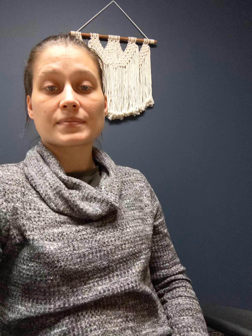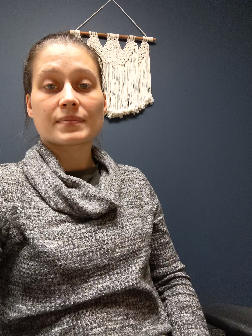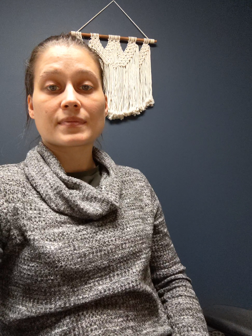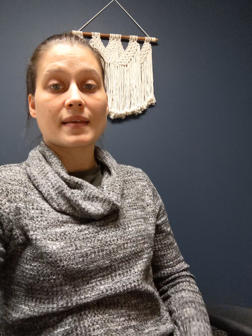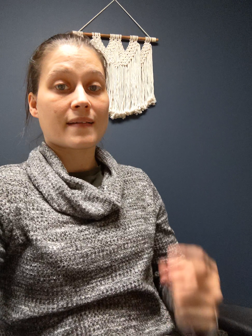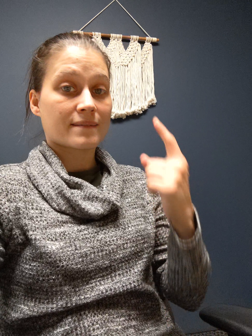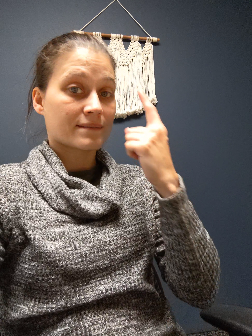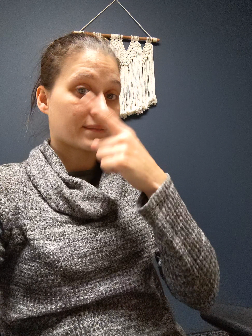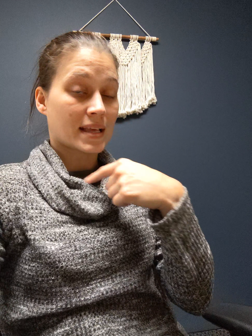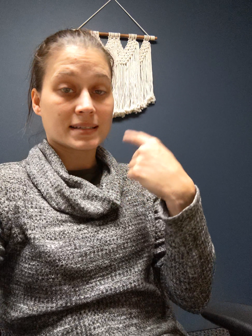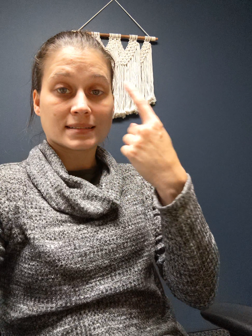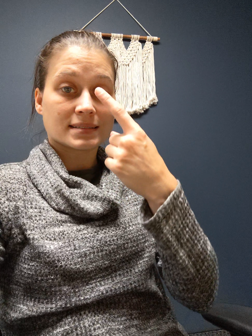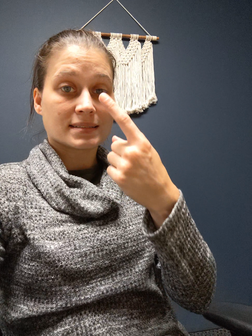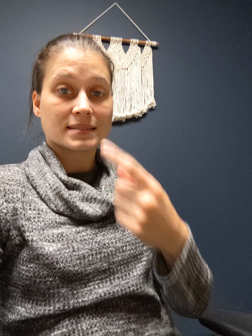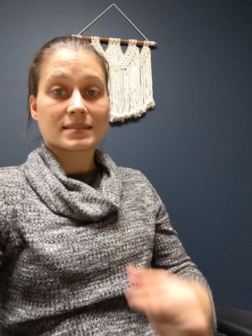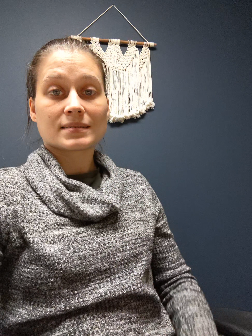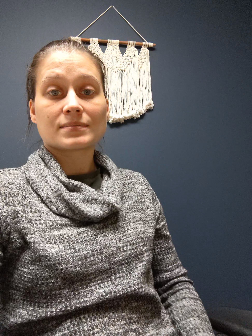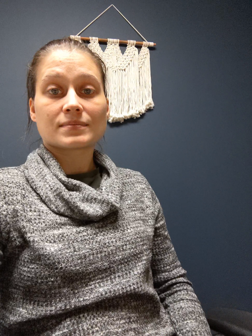face